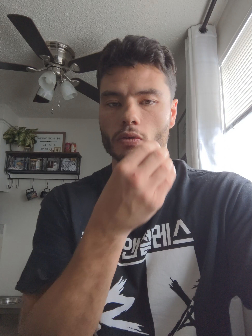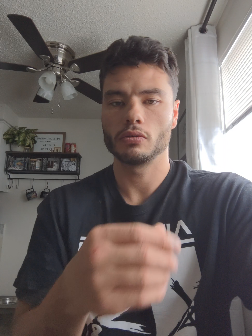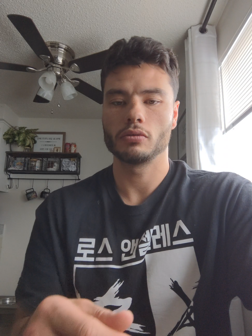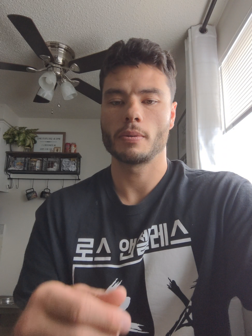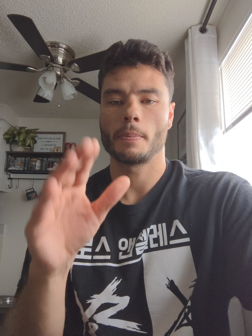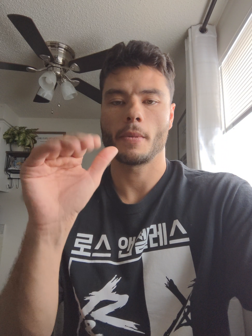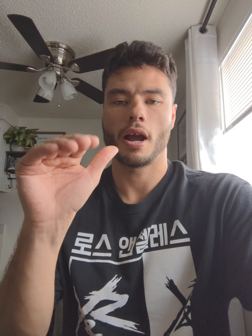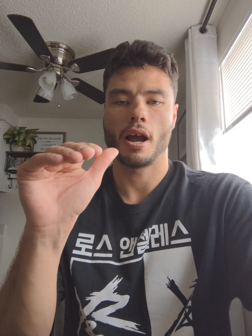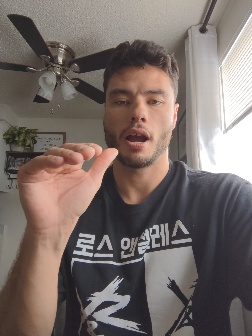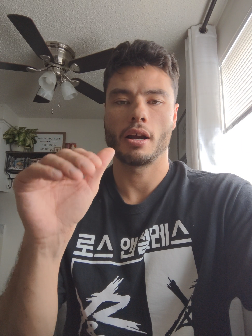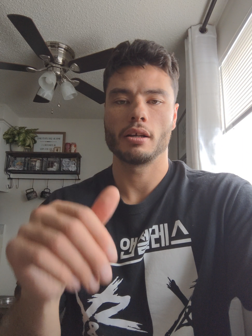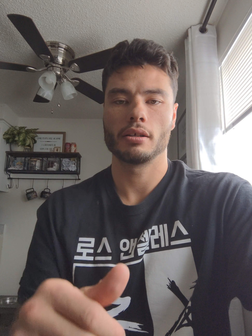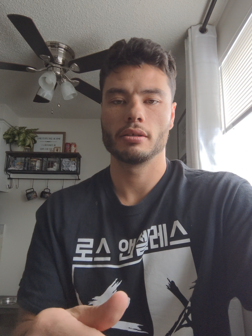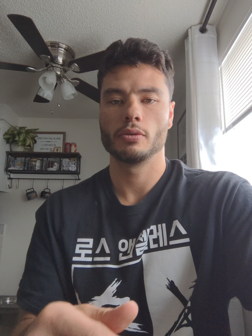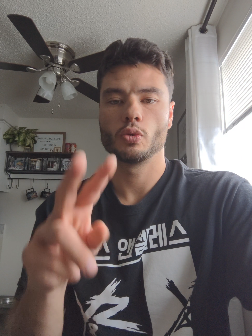bye